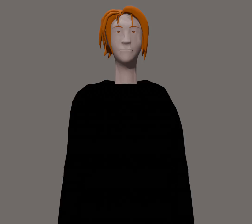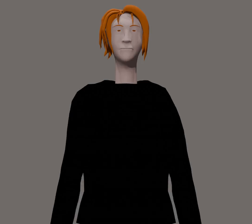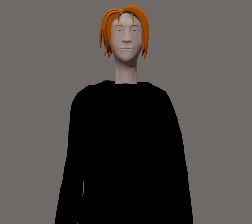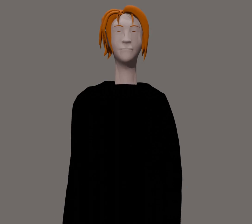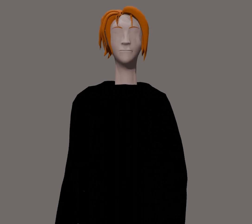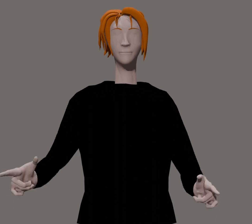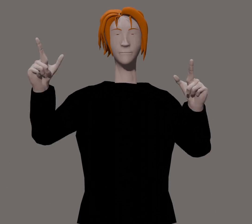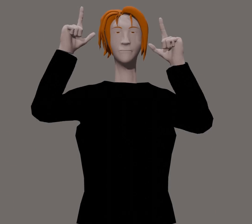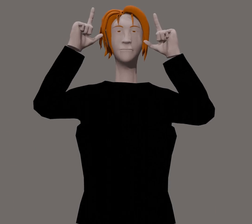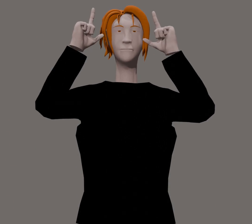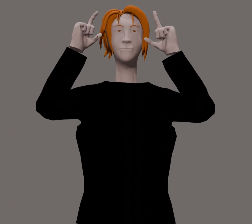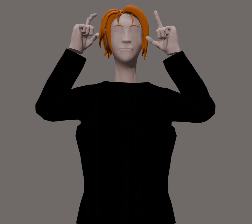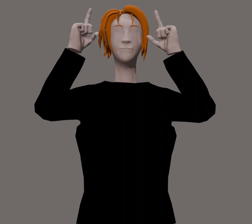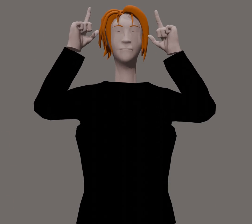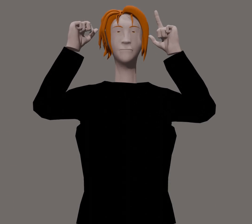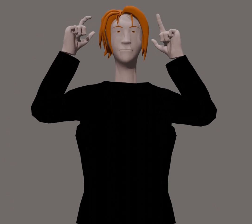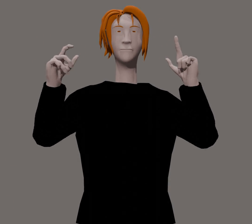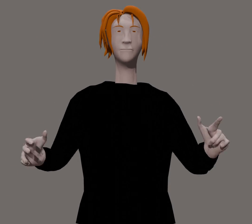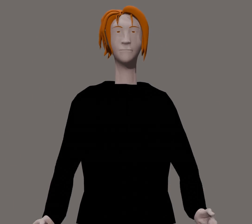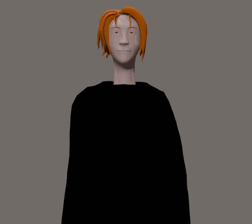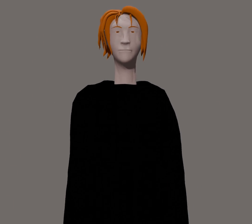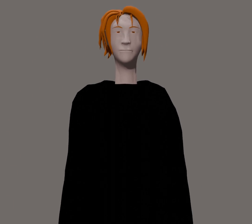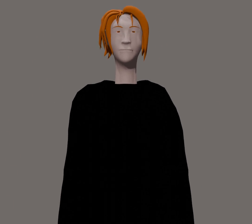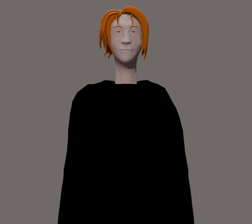Camera